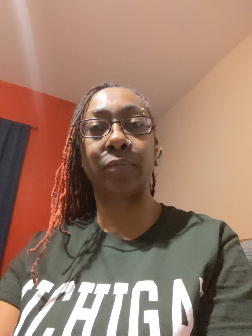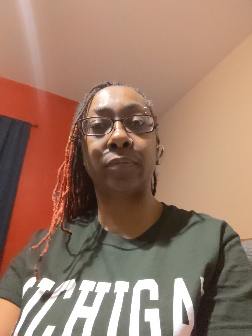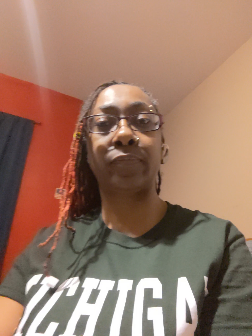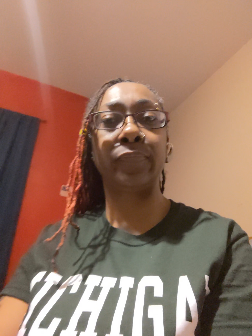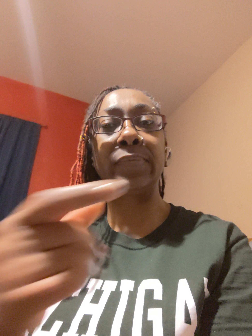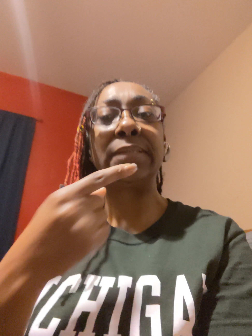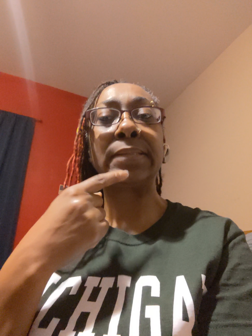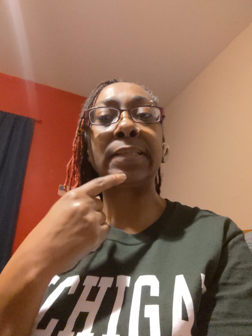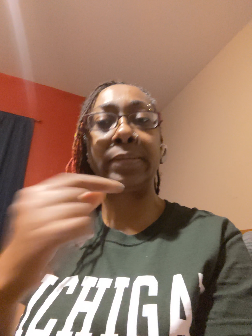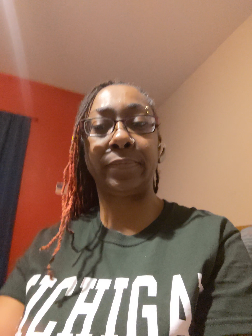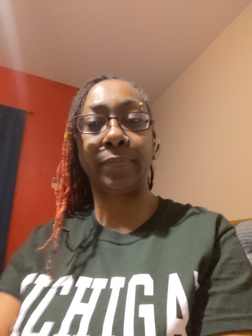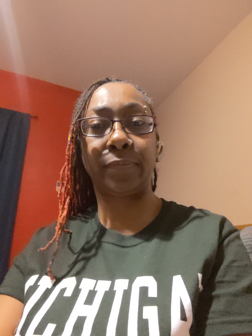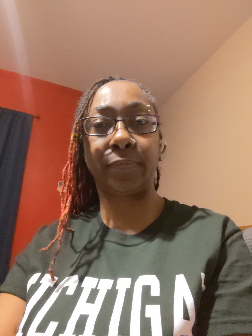say